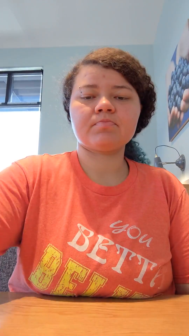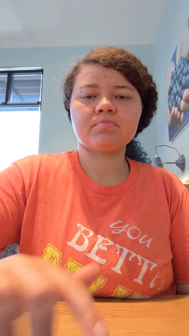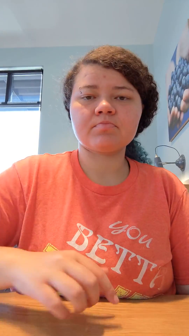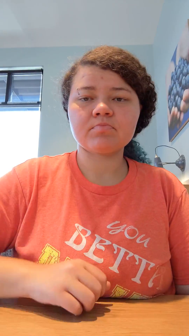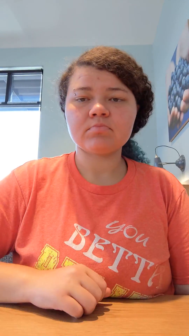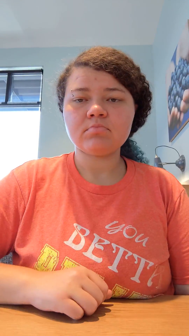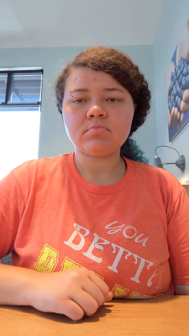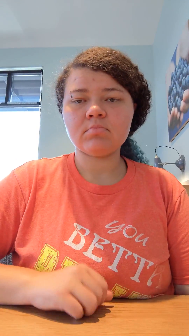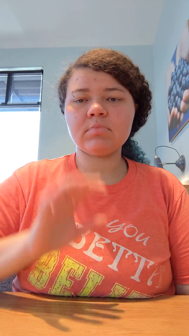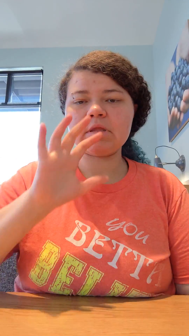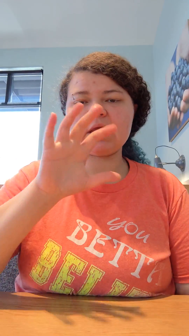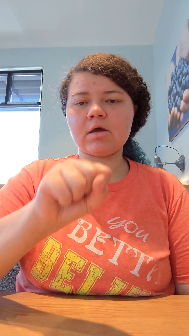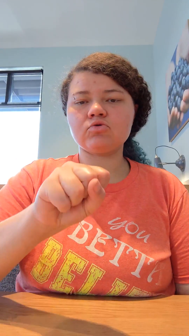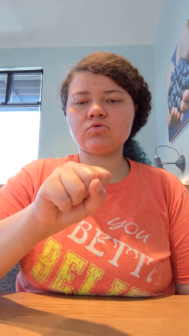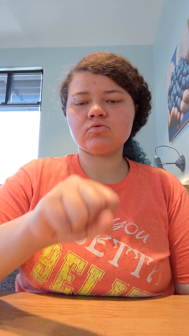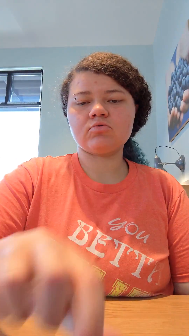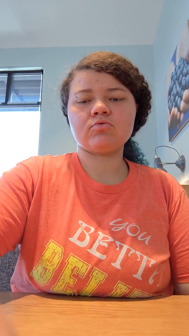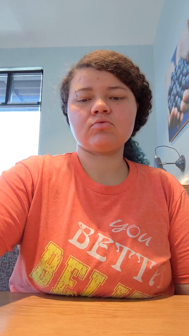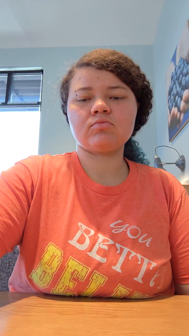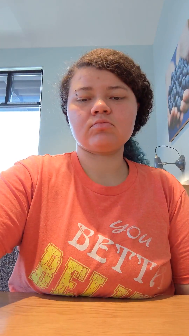catch